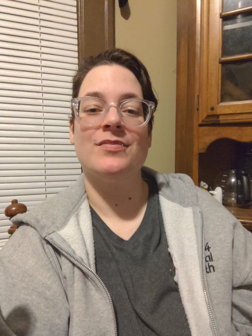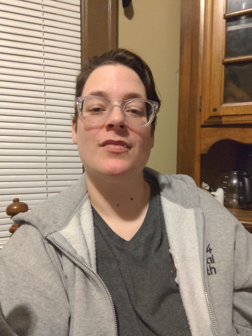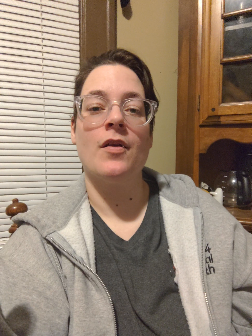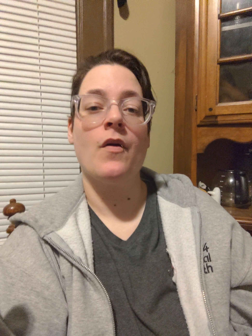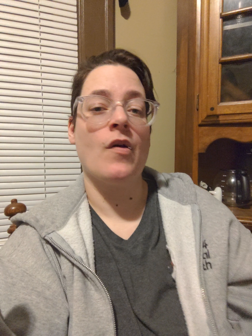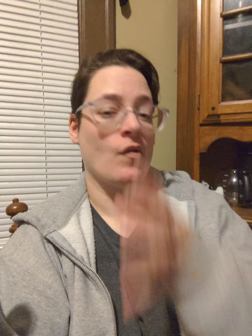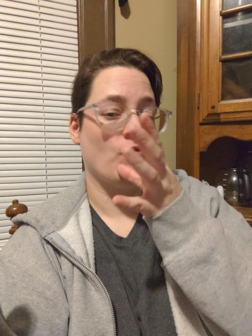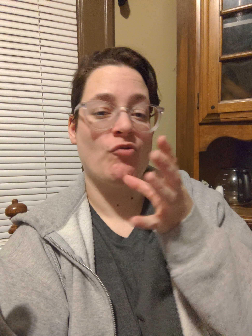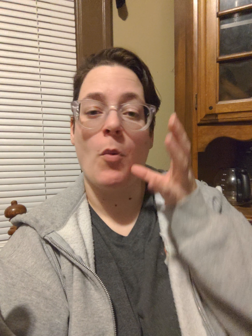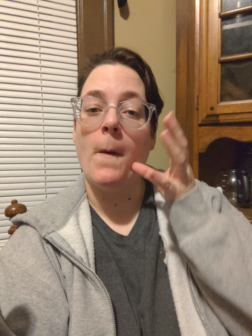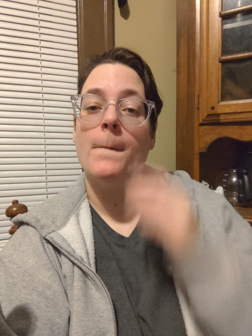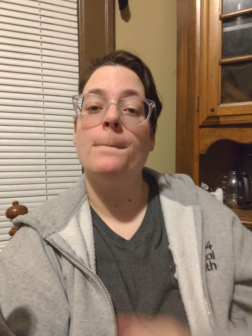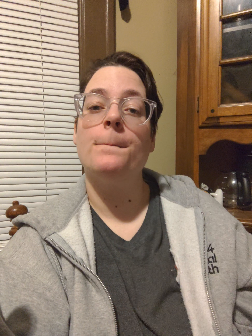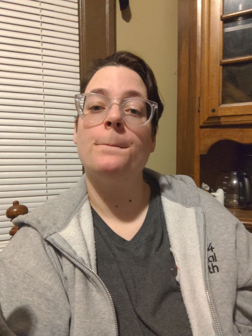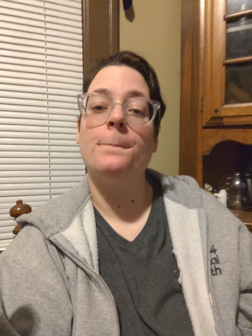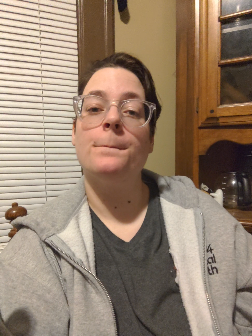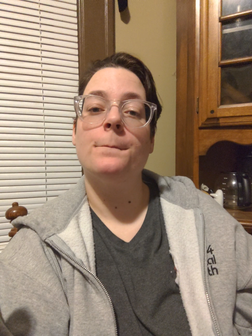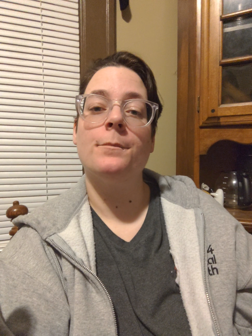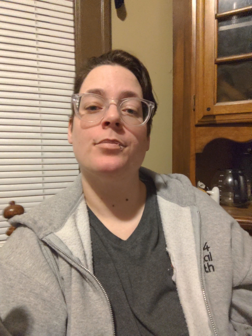farm